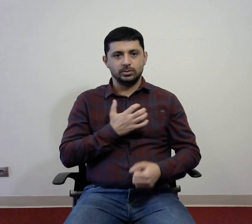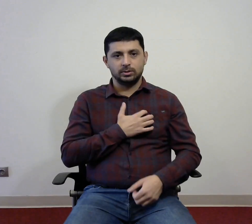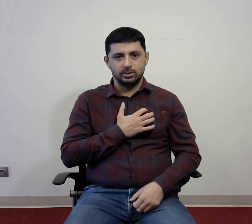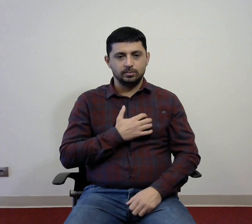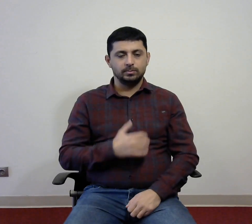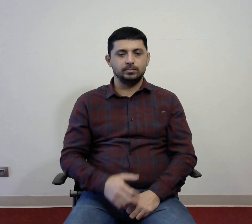istəyirəm